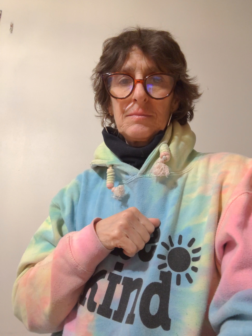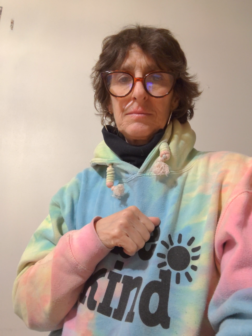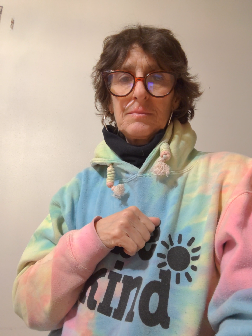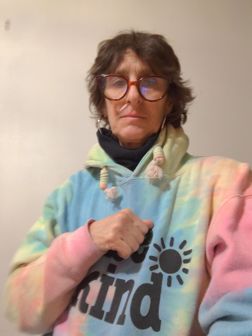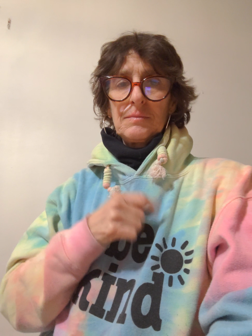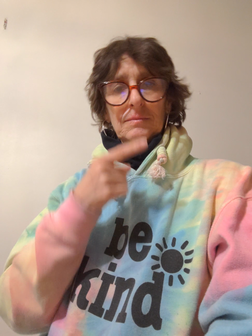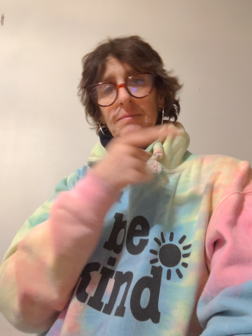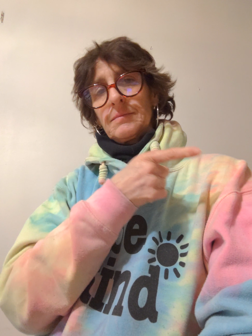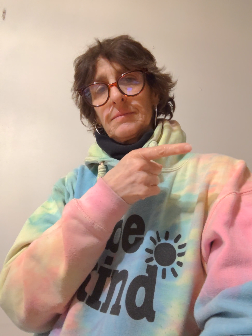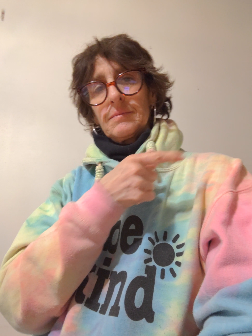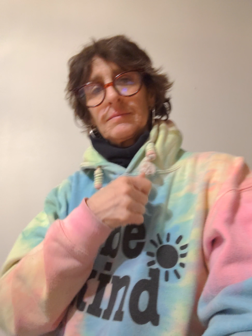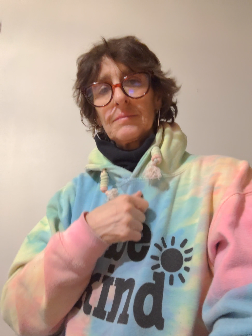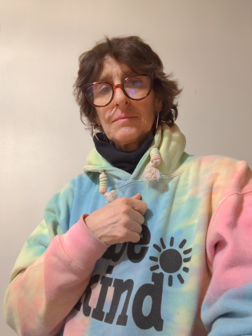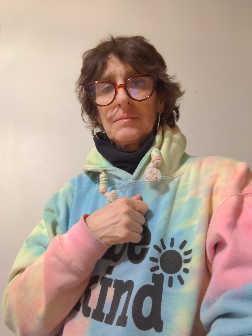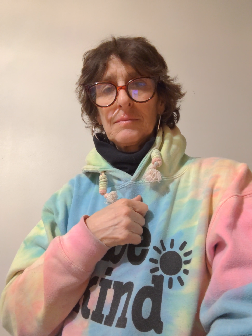he/she/it